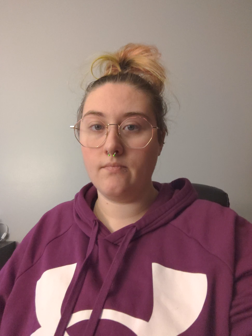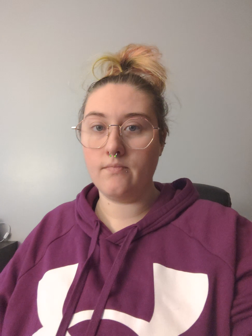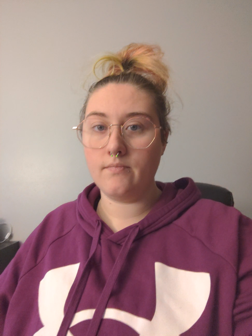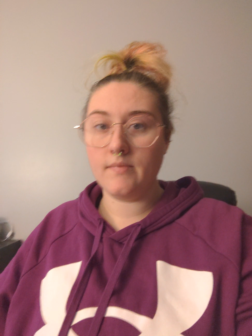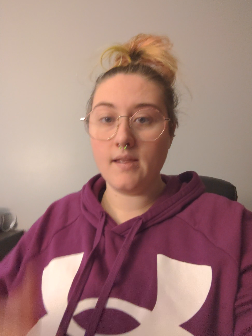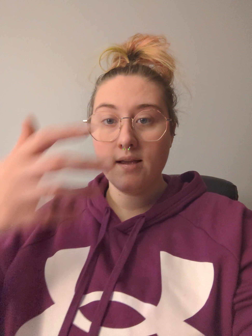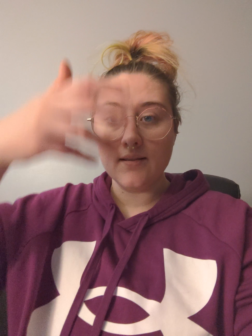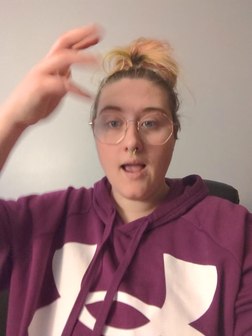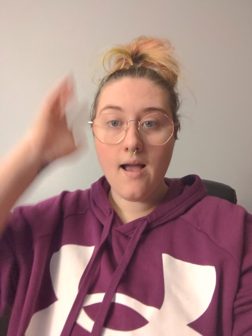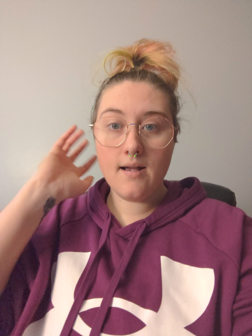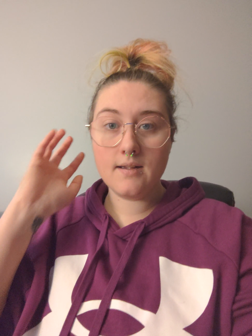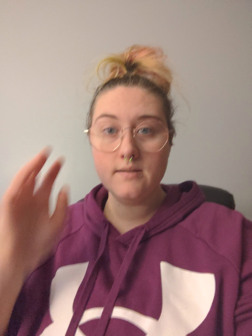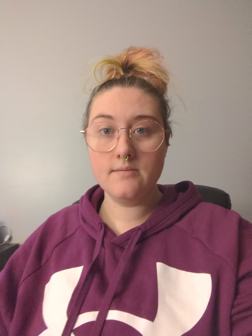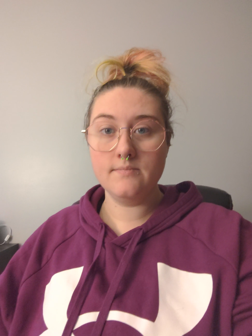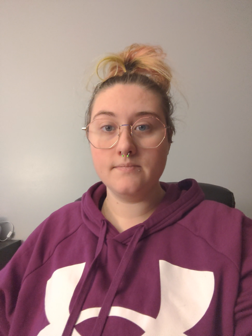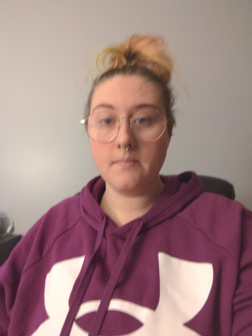lion